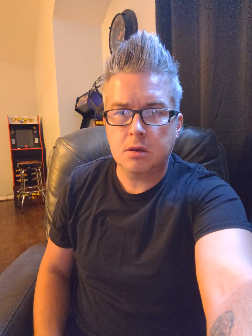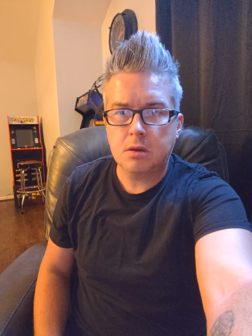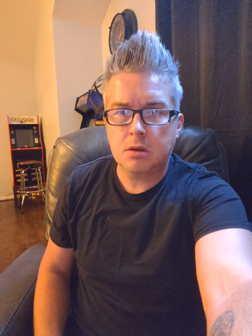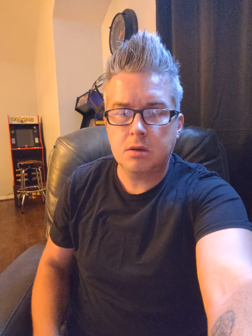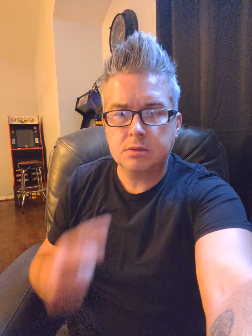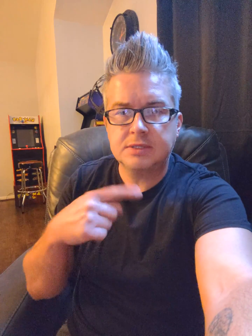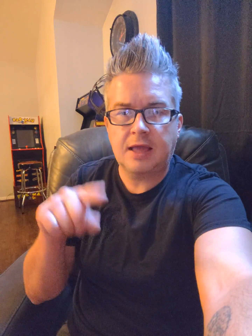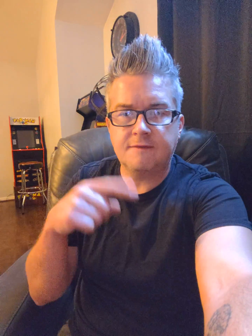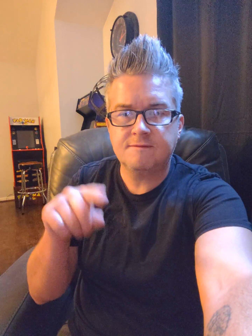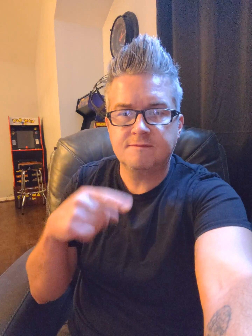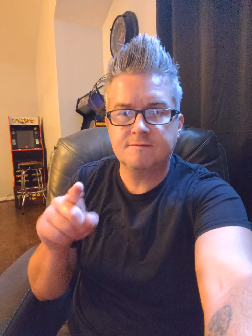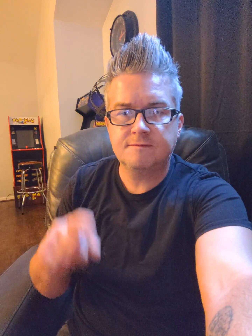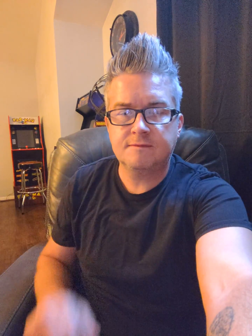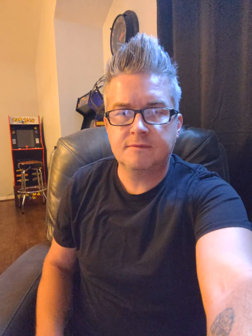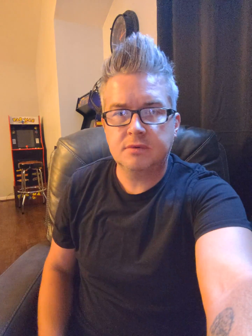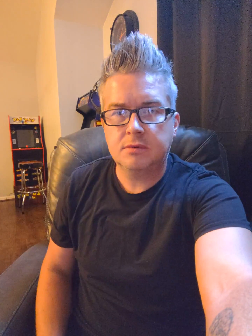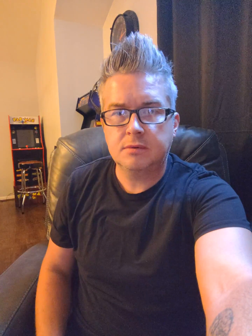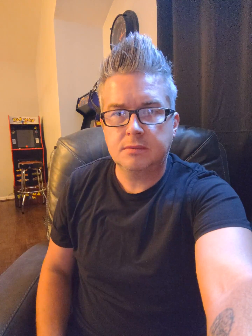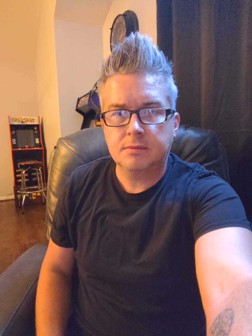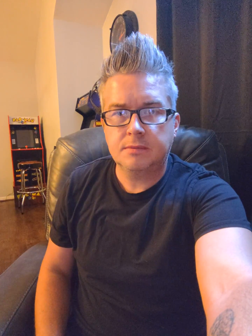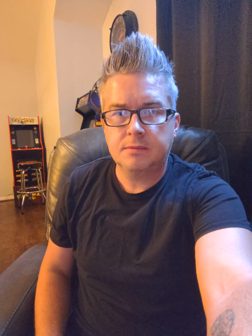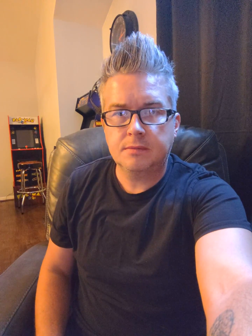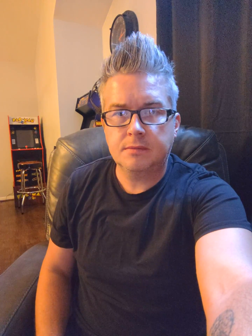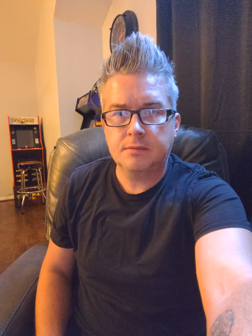knife